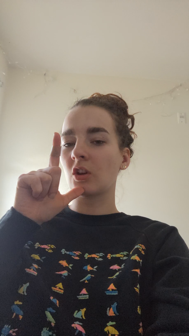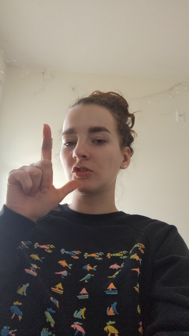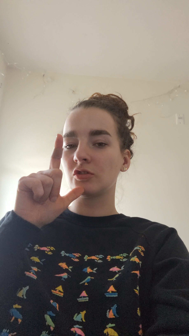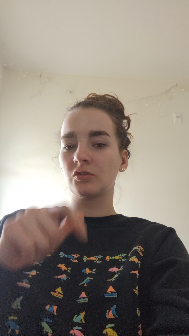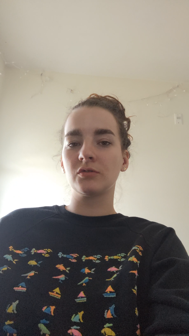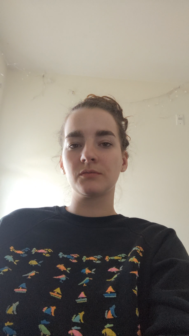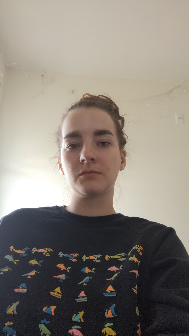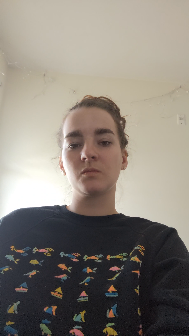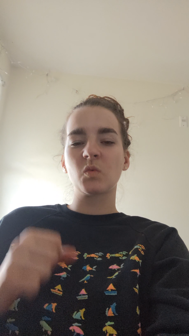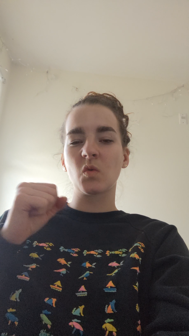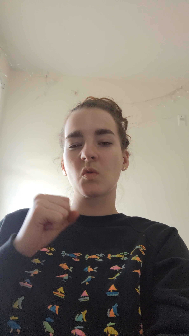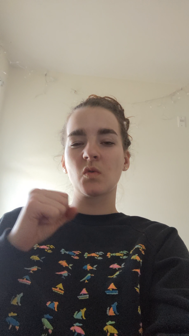cold